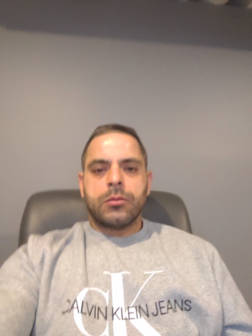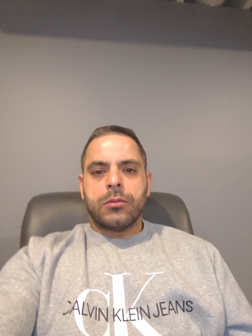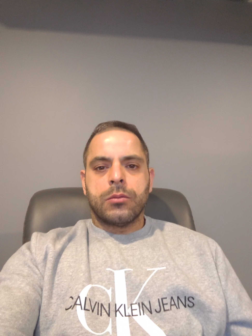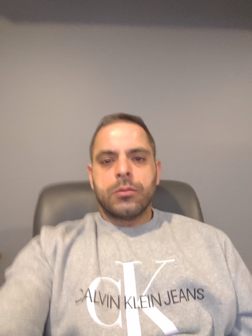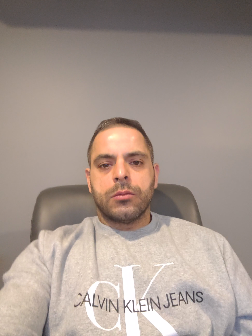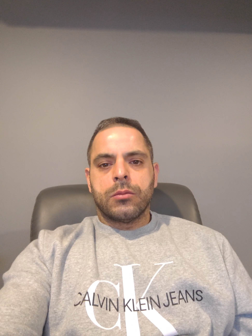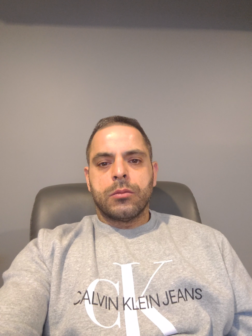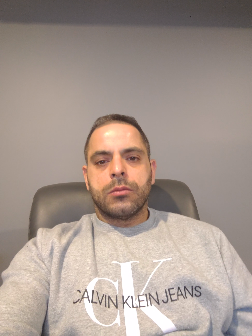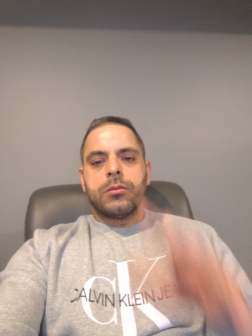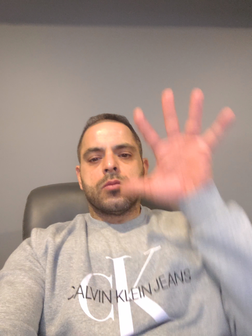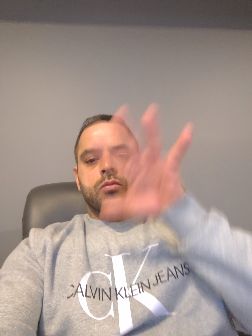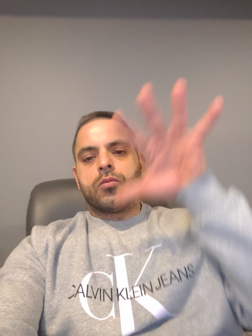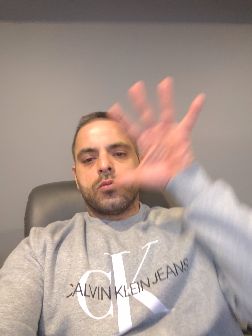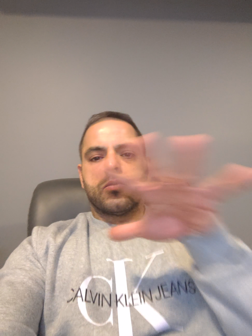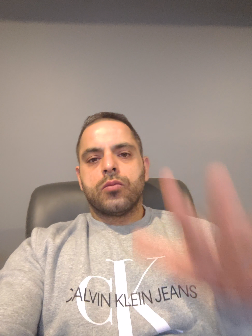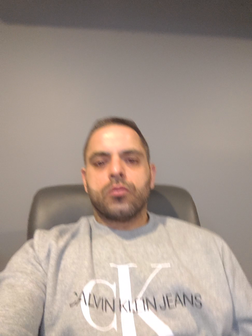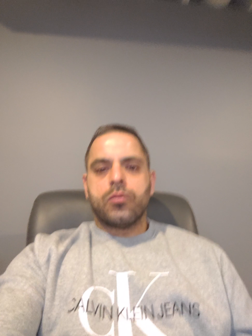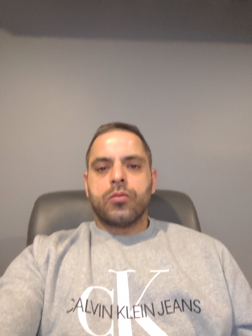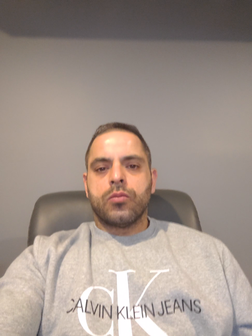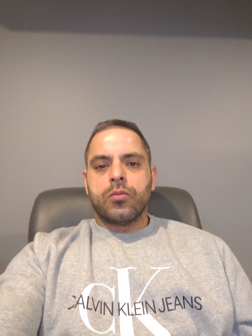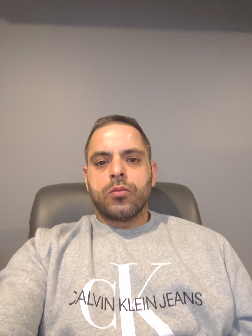alligator